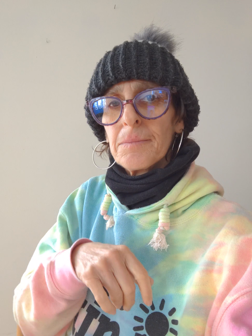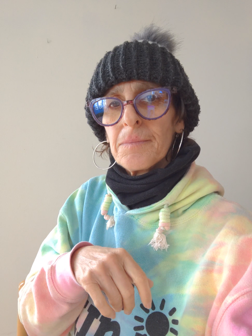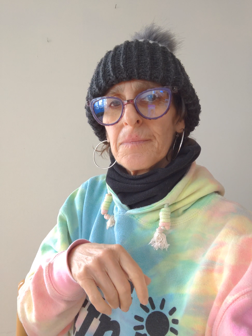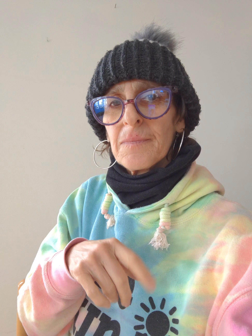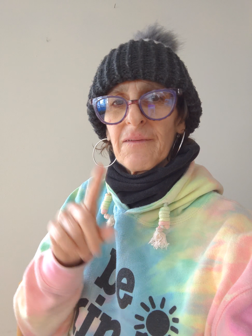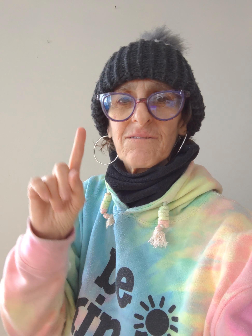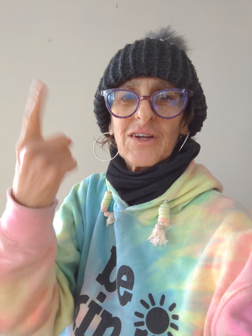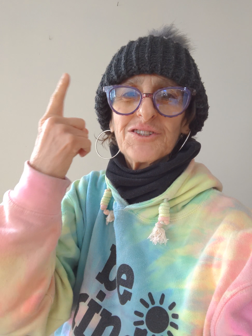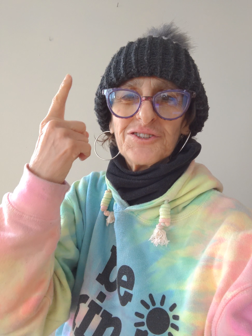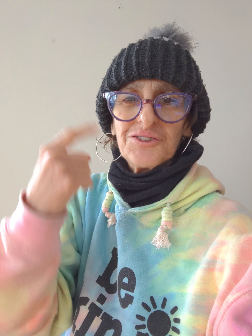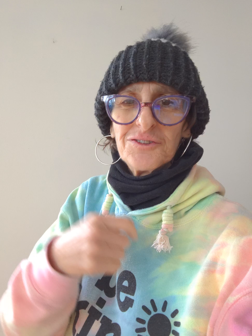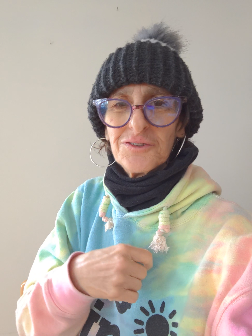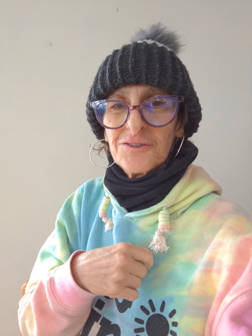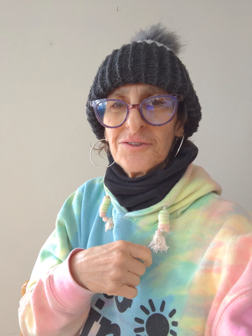first